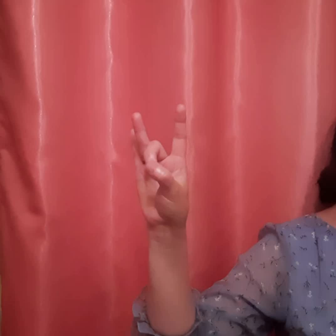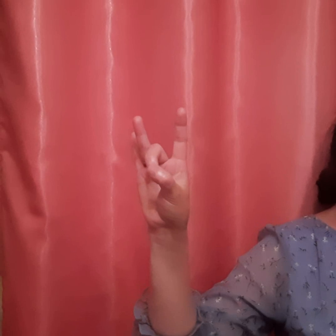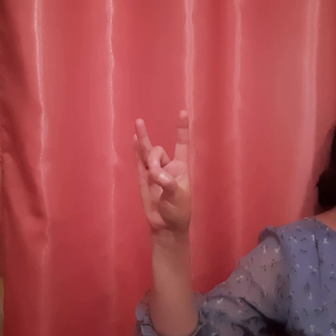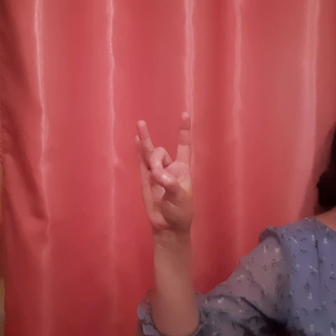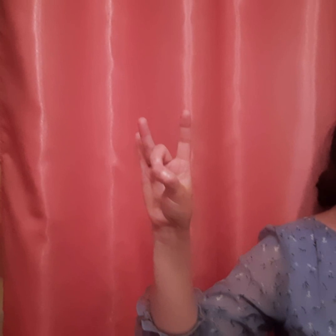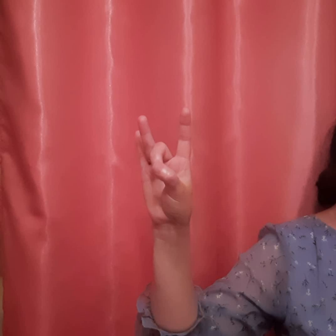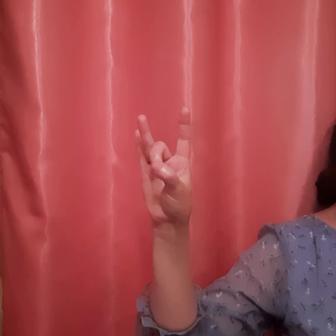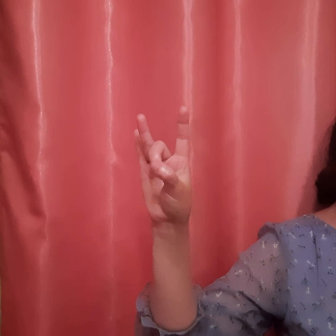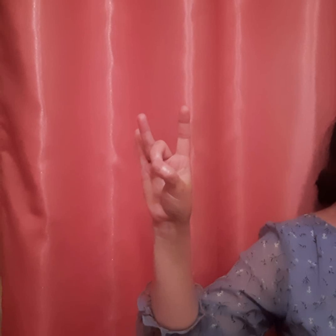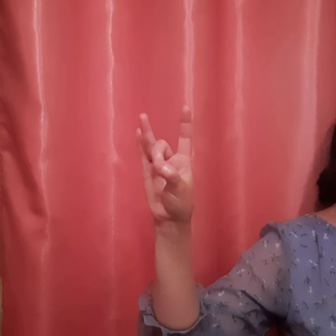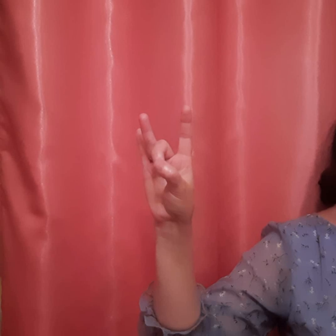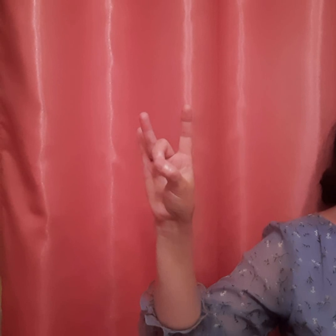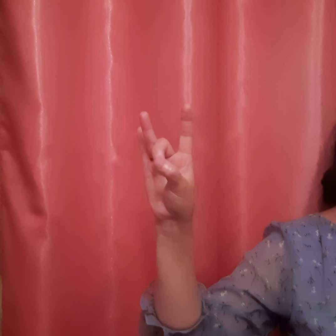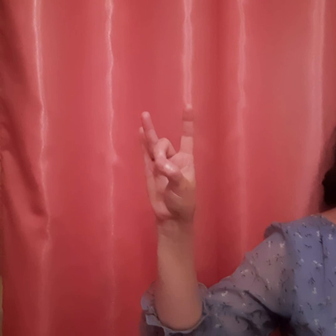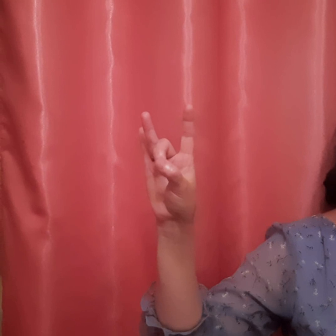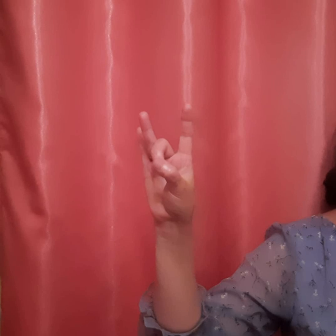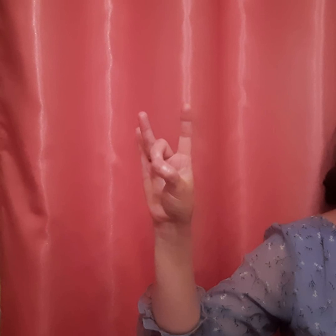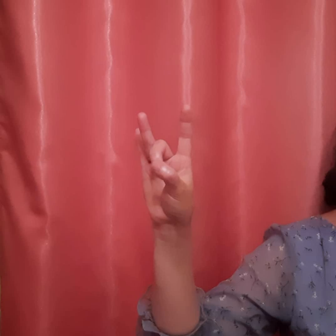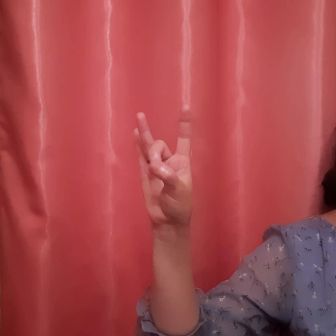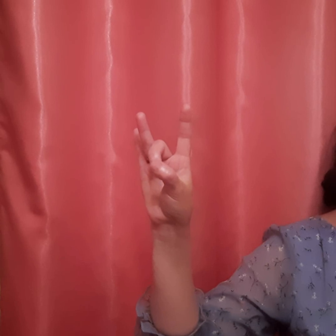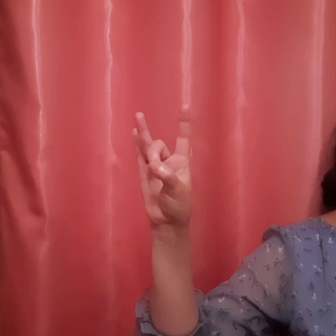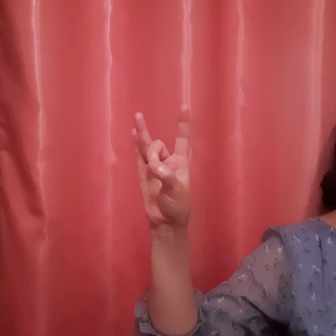Р